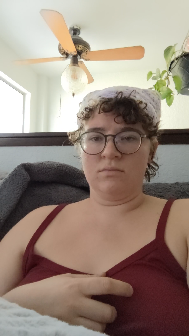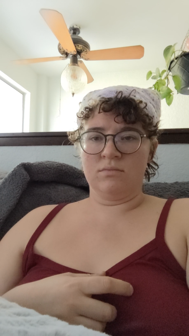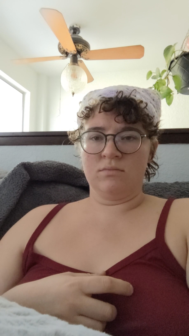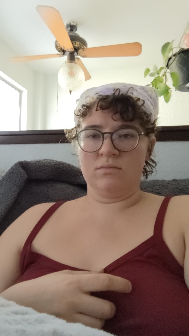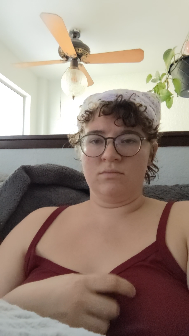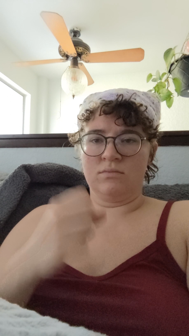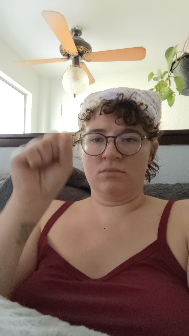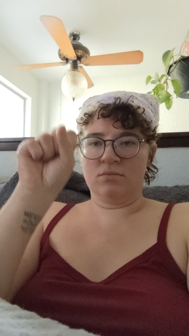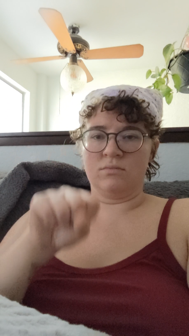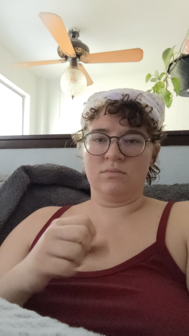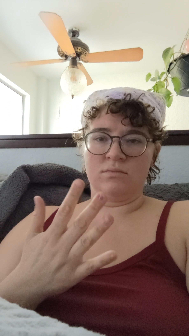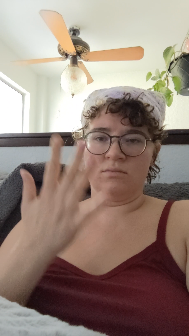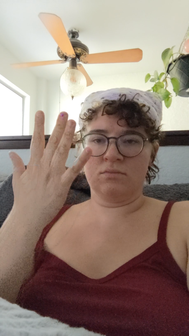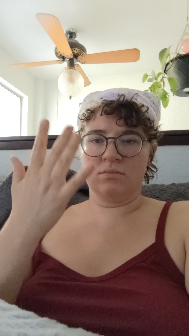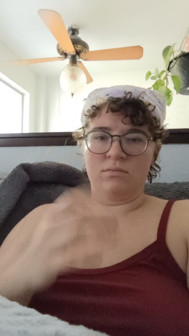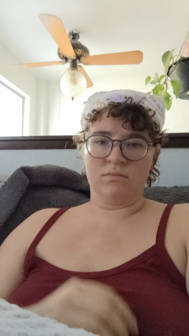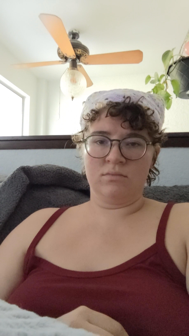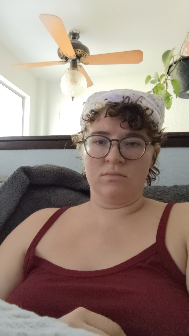gloves